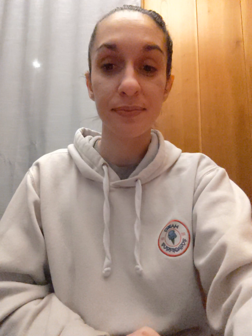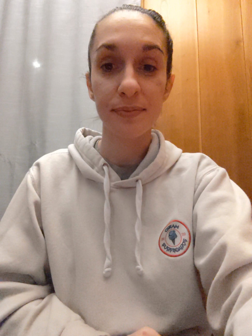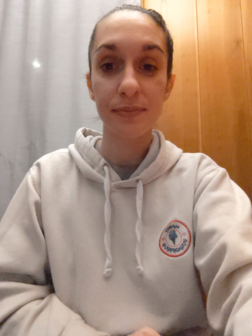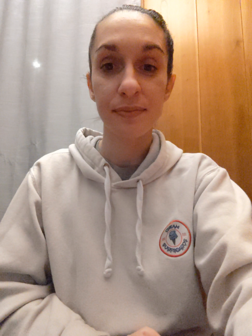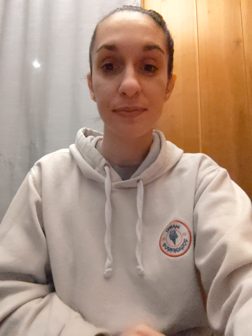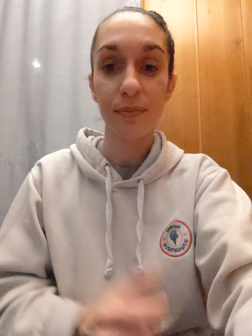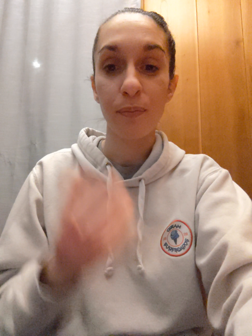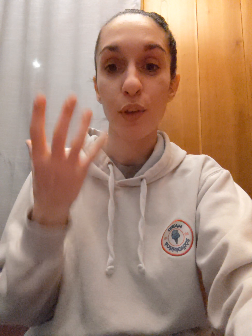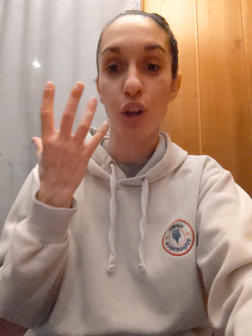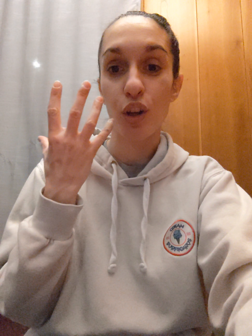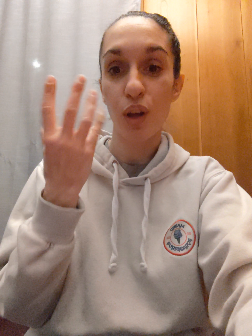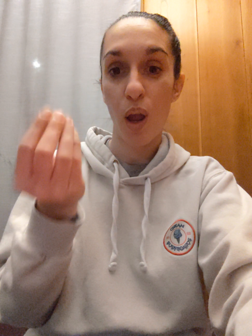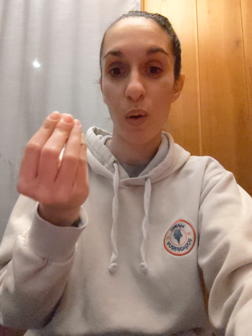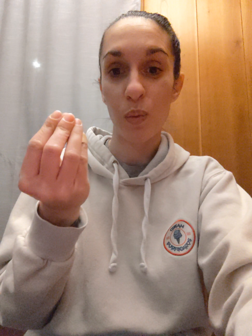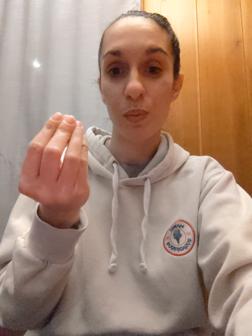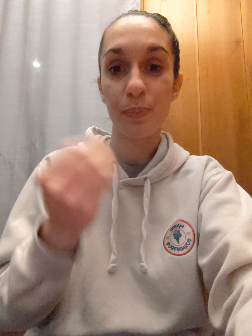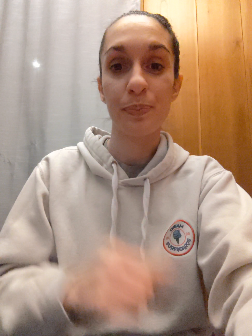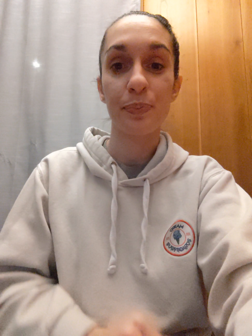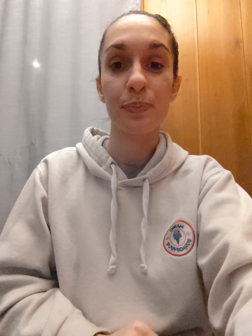go